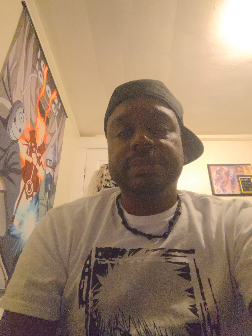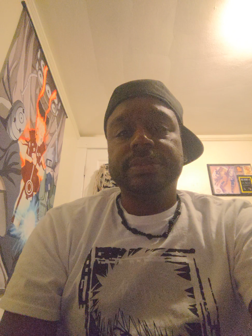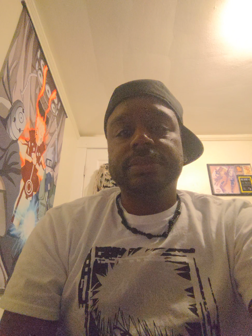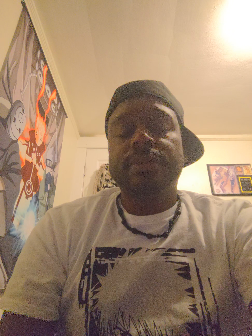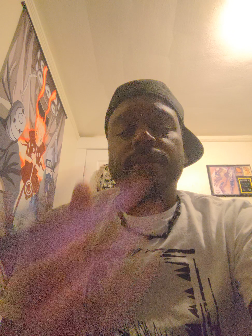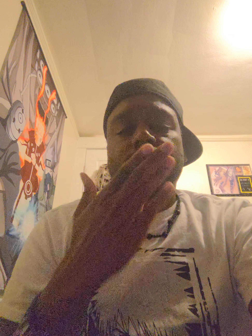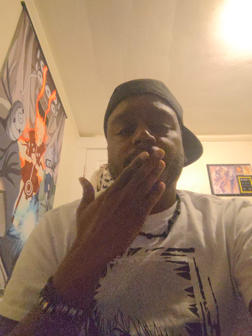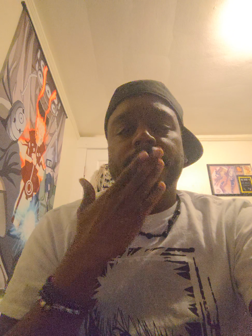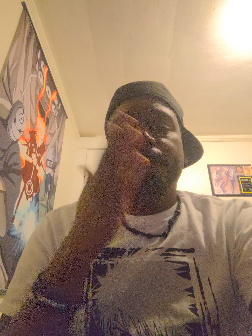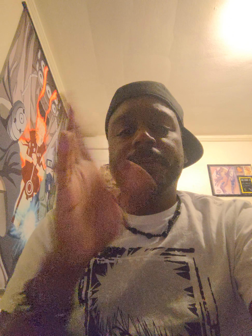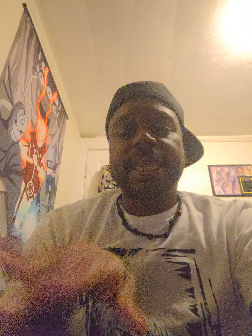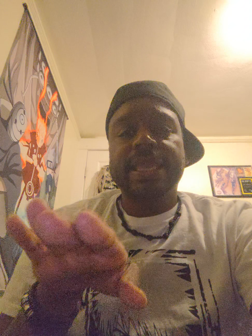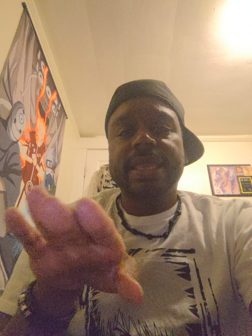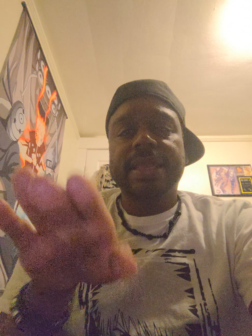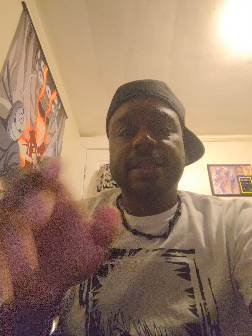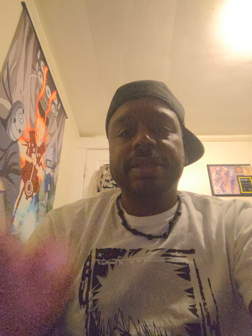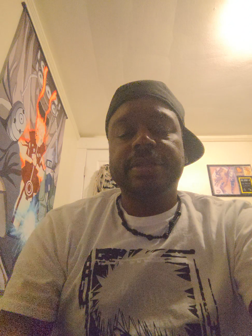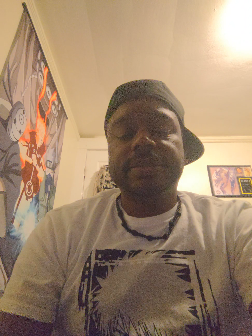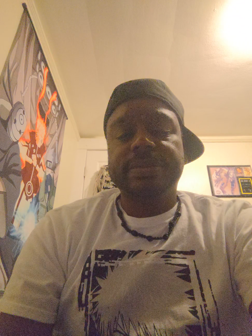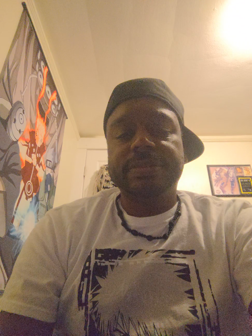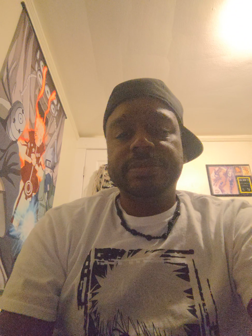bad